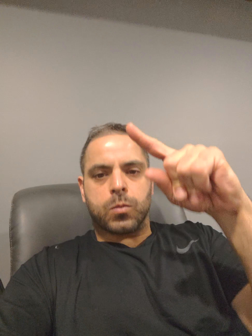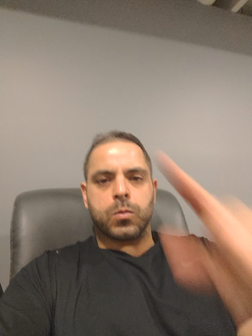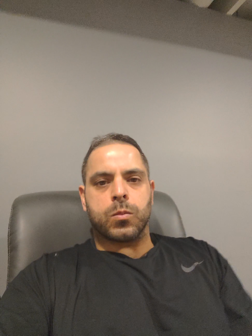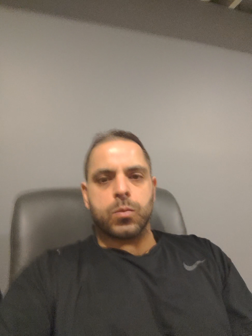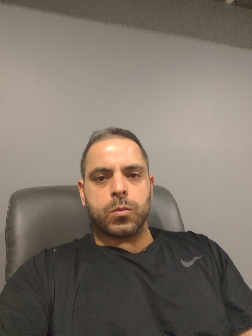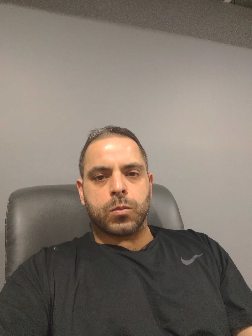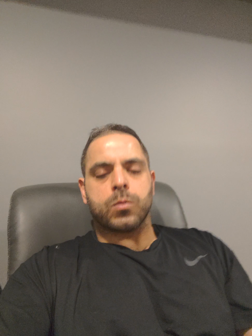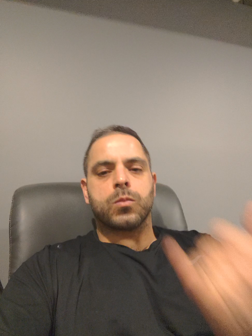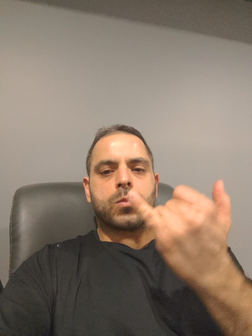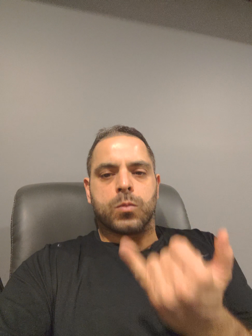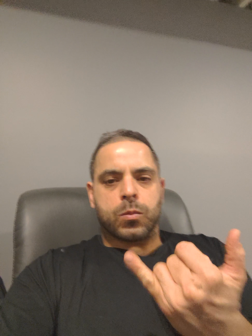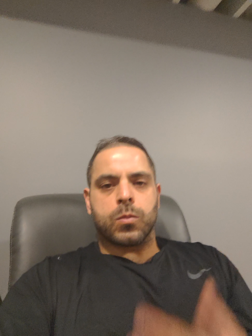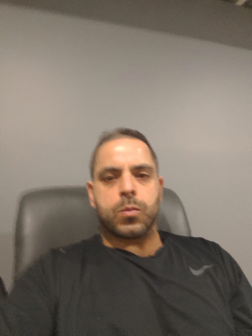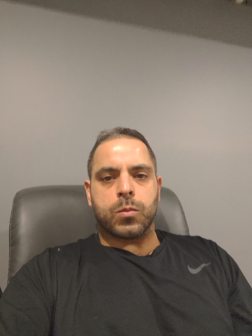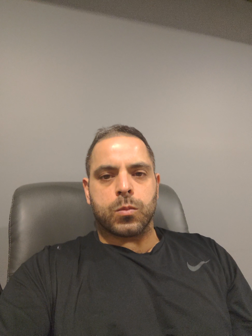now